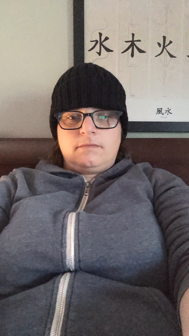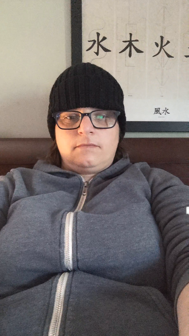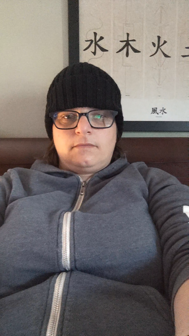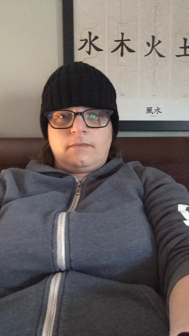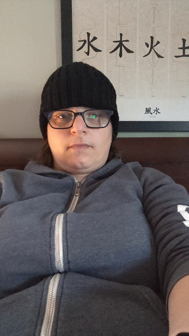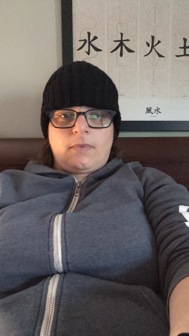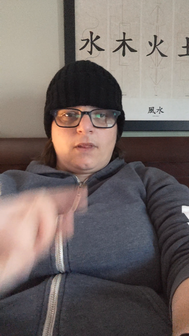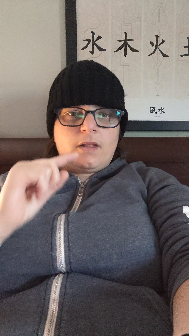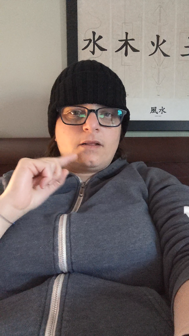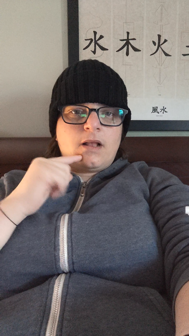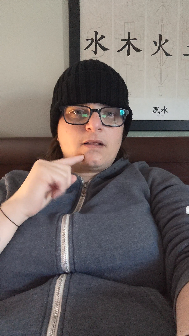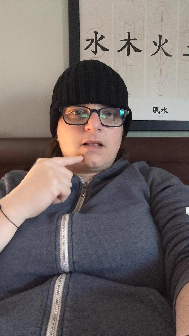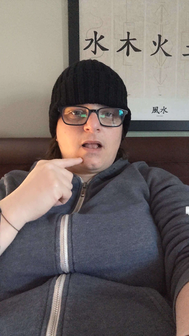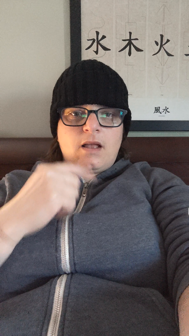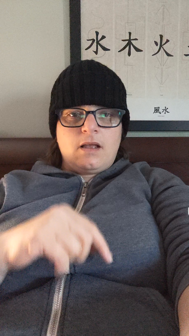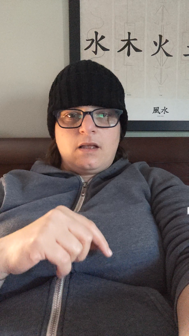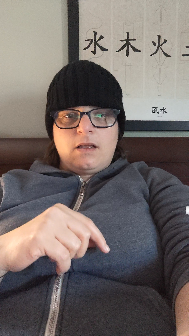candy